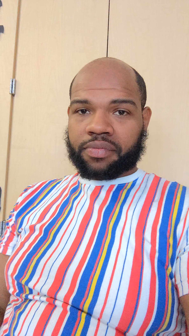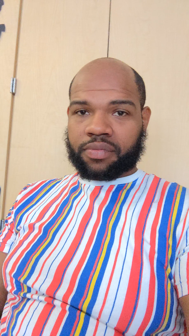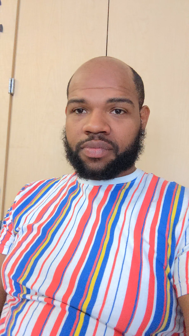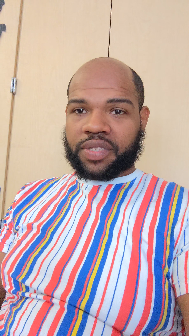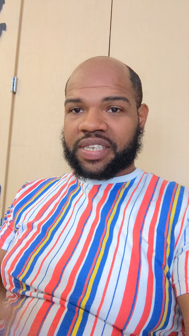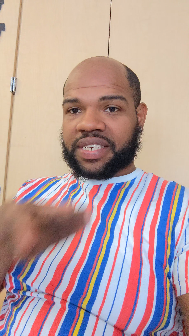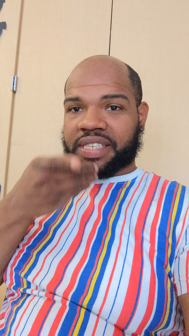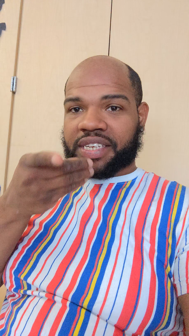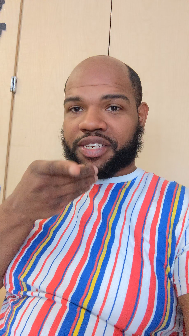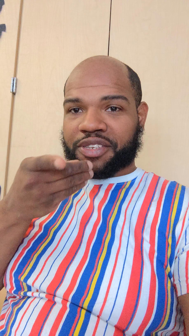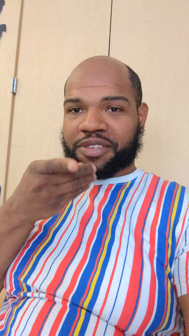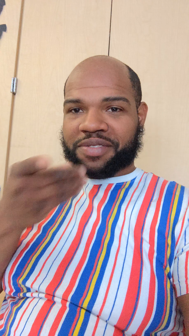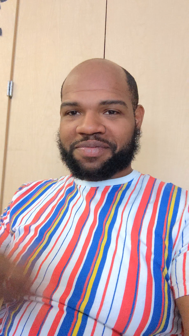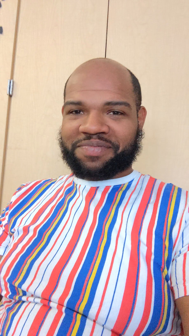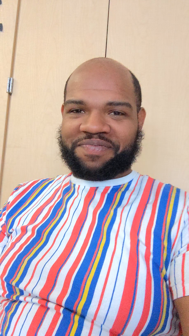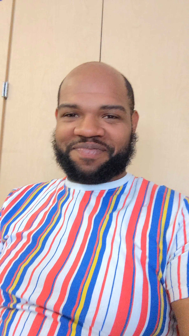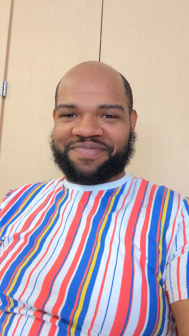dinner